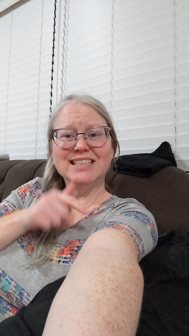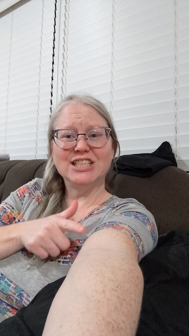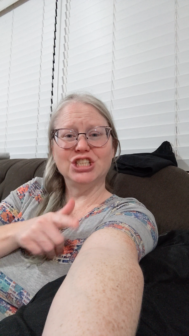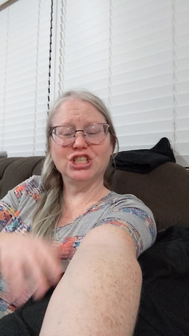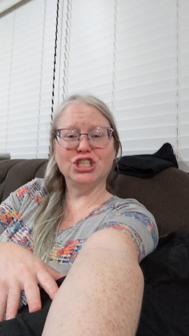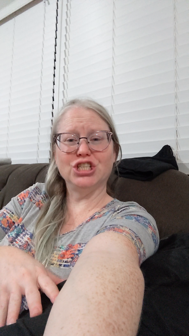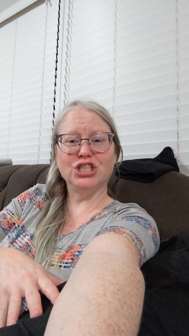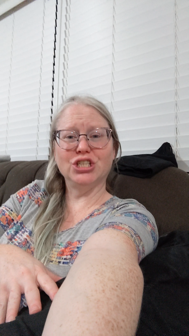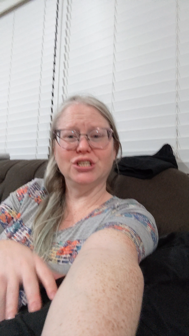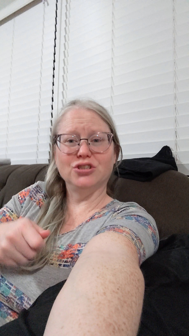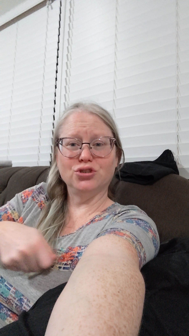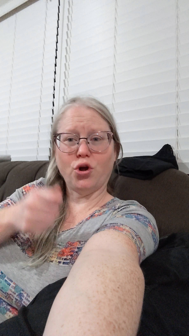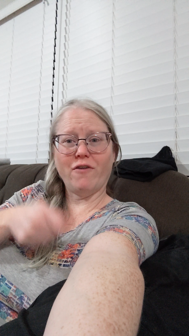shovel